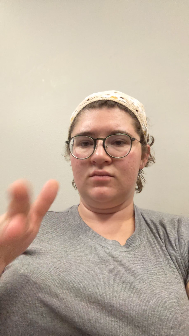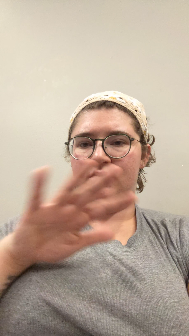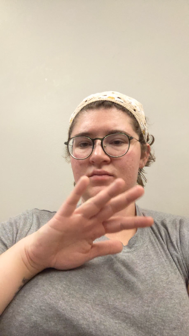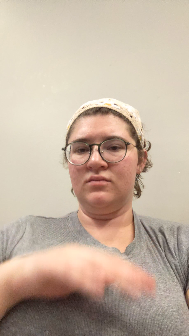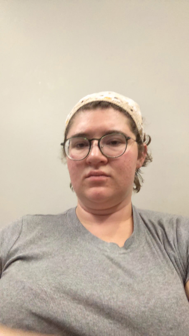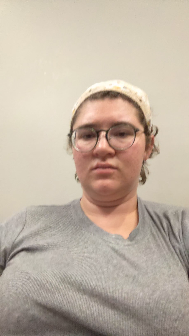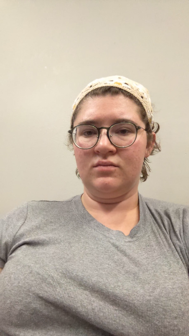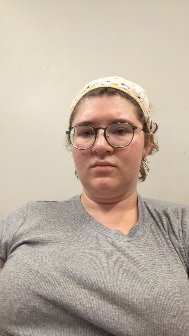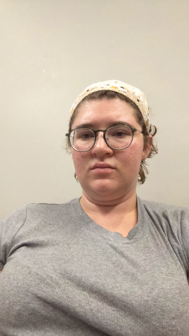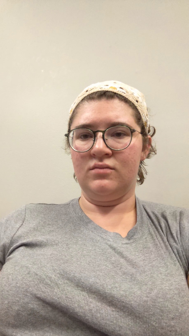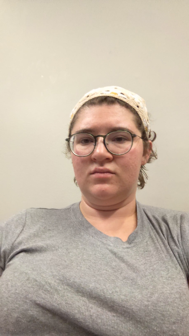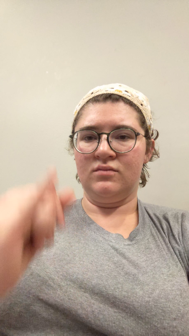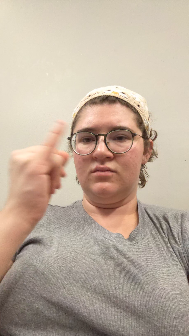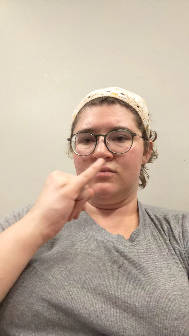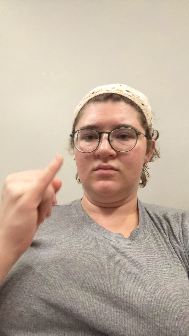draw